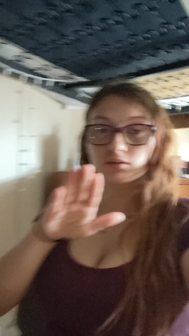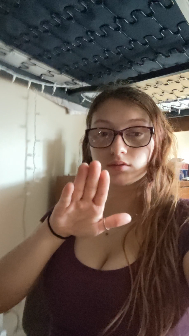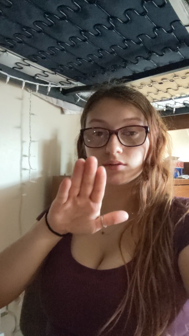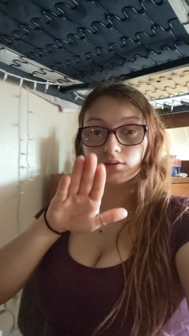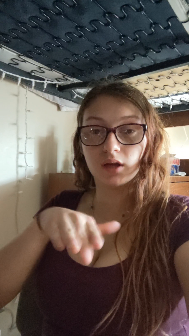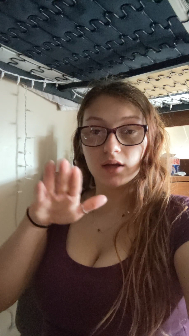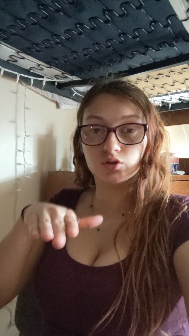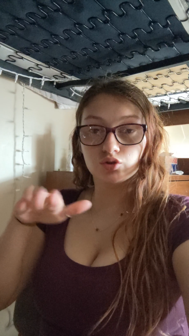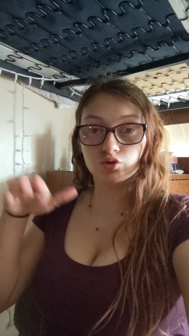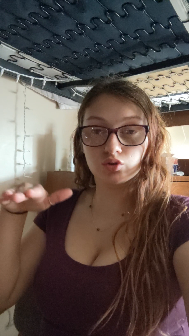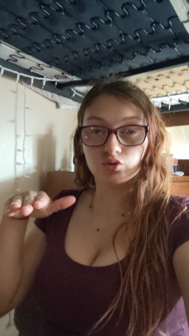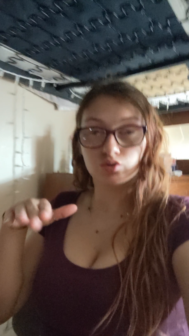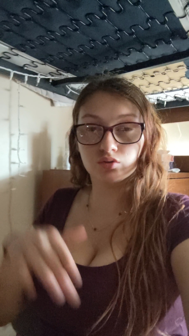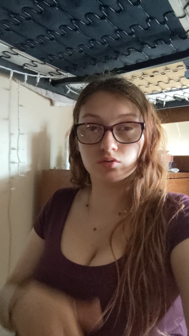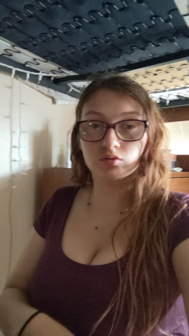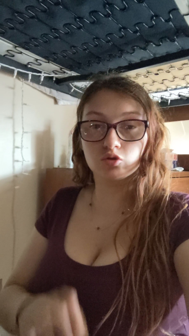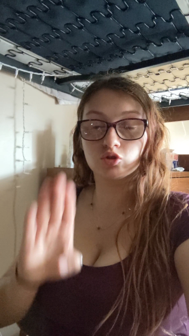children